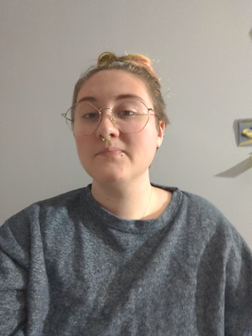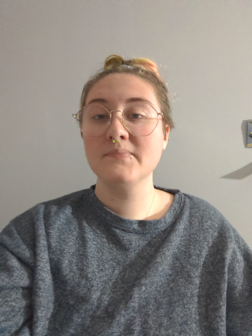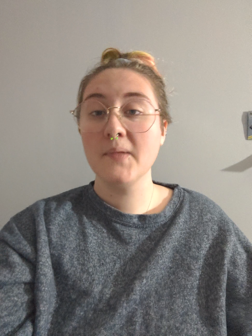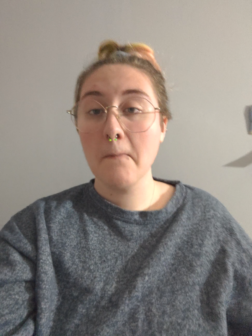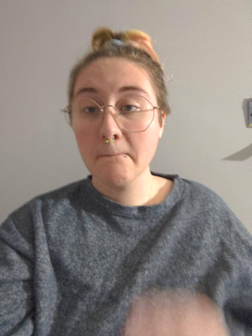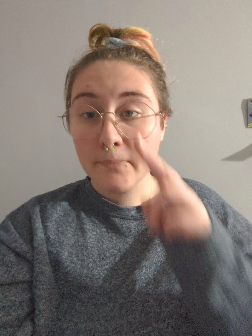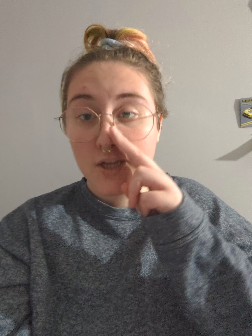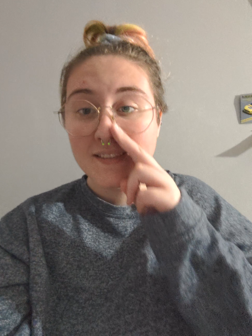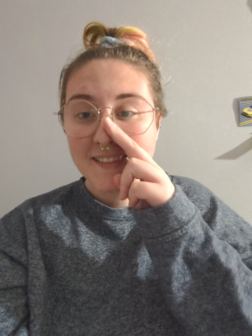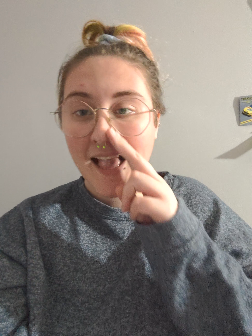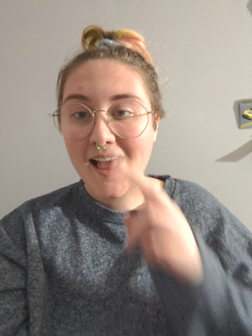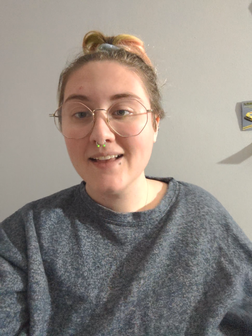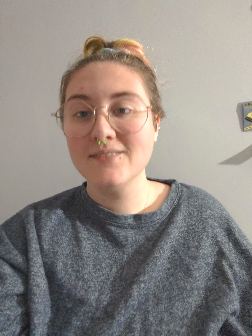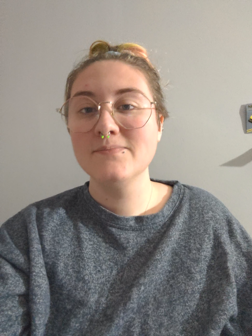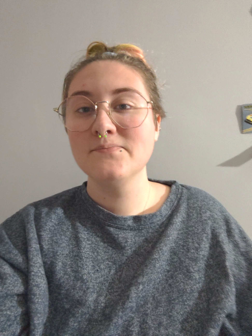pretend